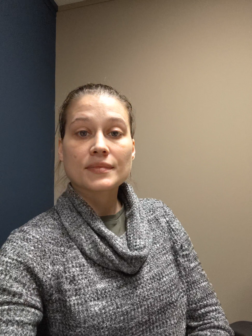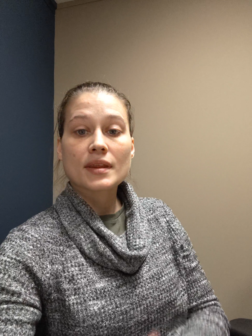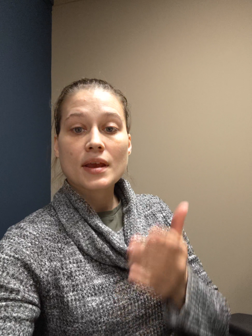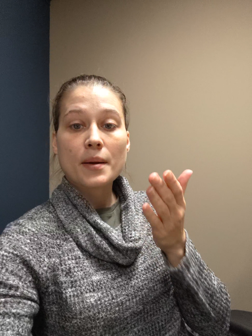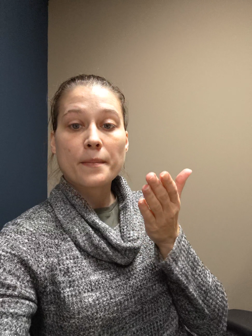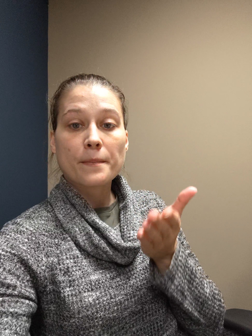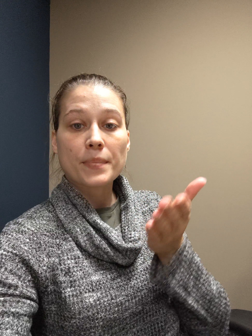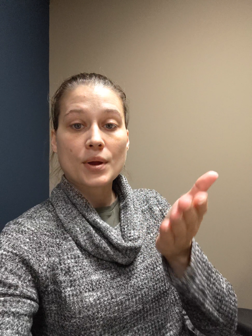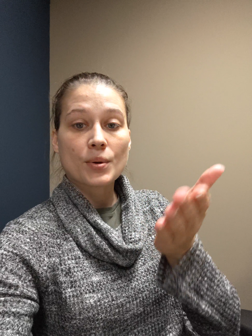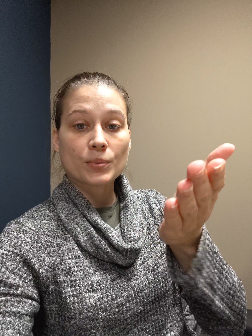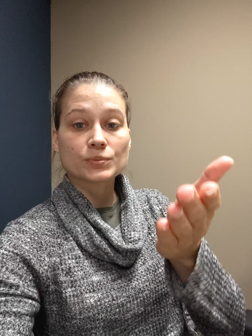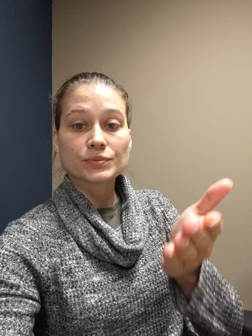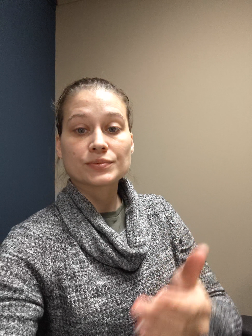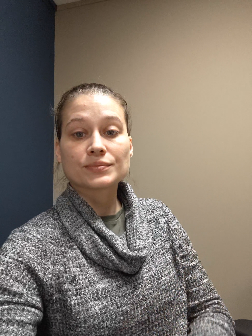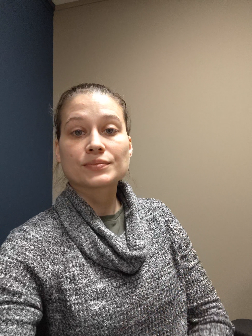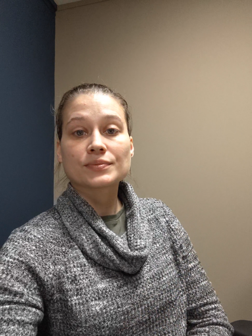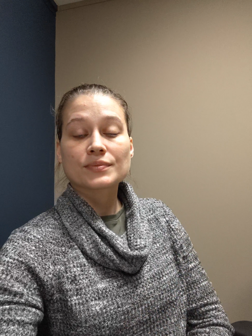boat